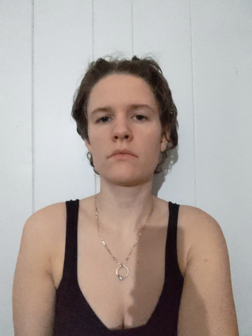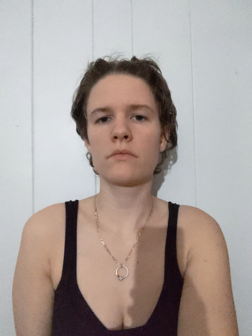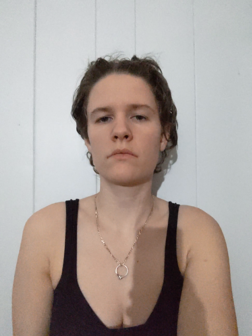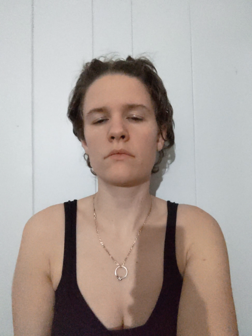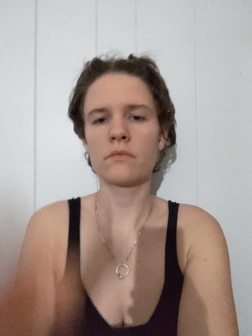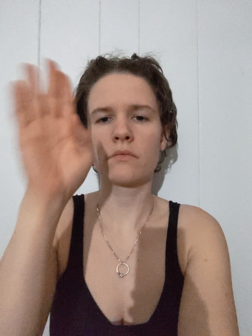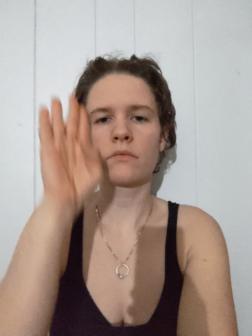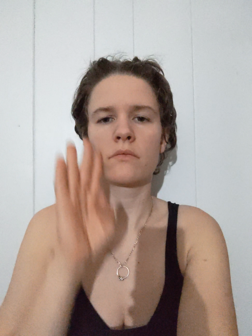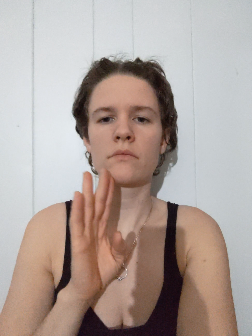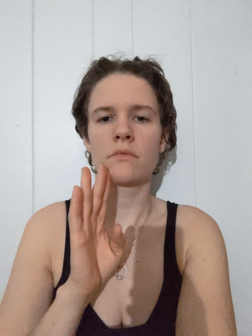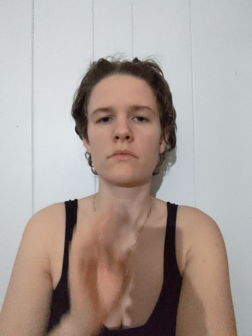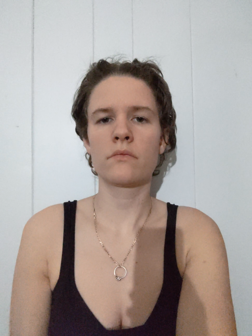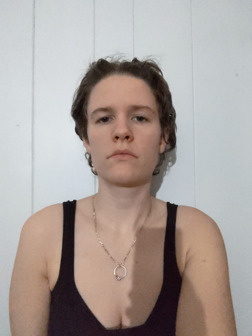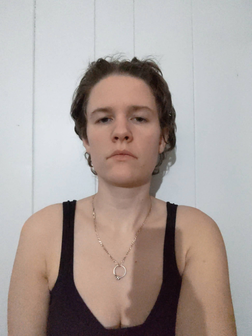brown